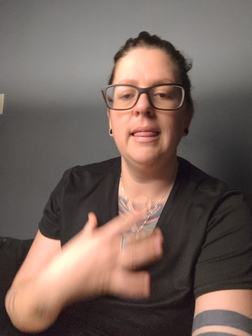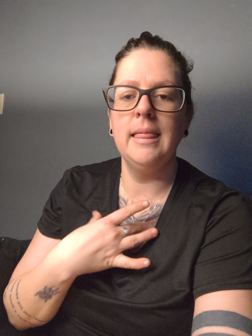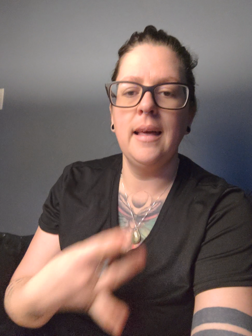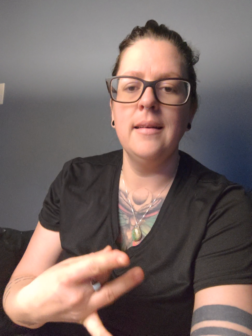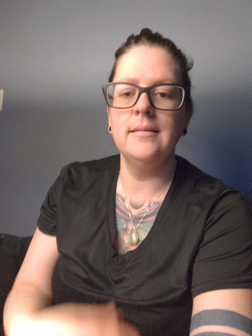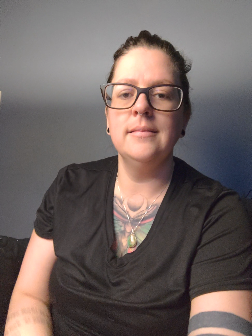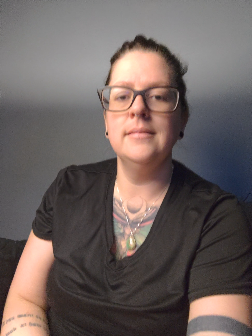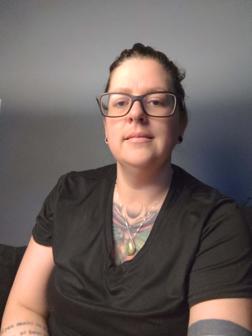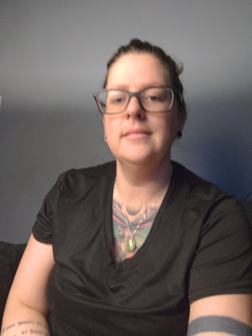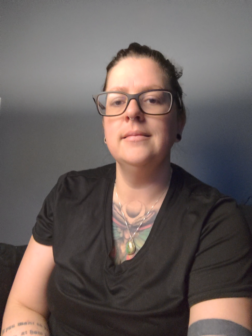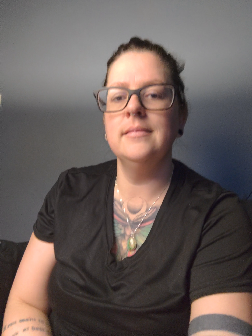like